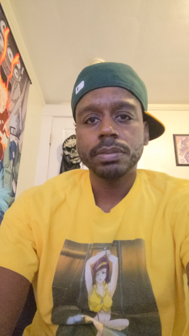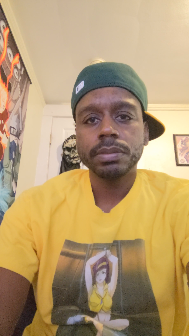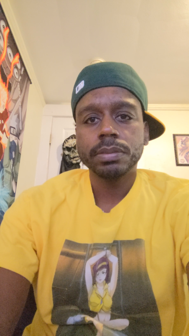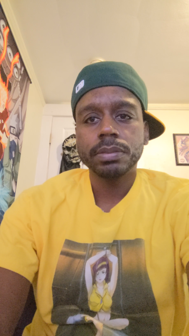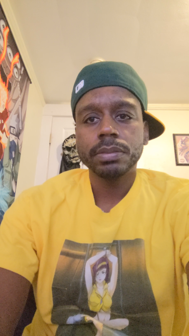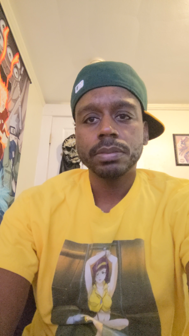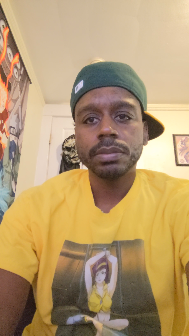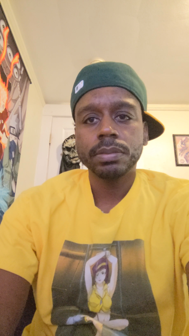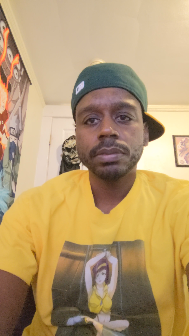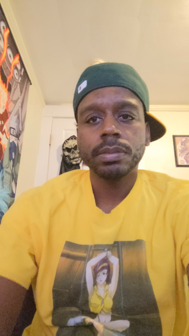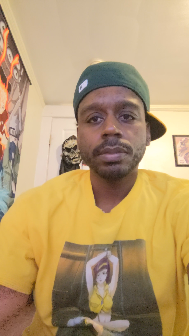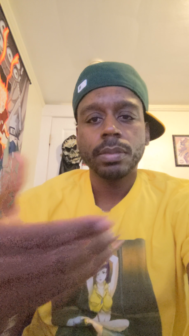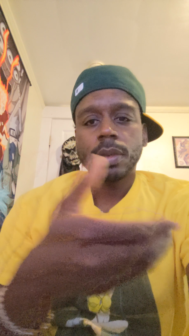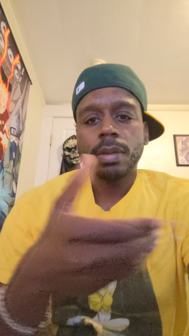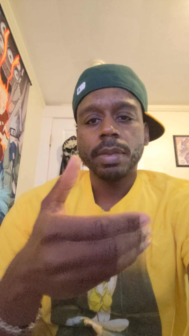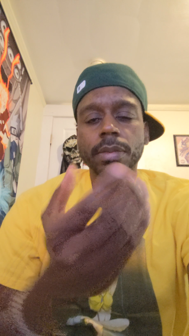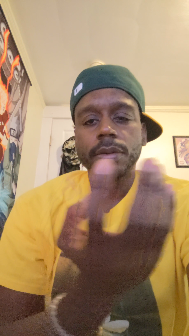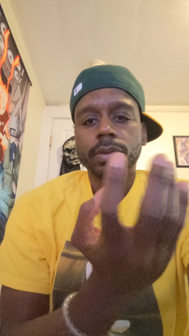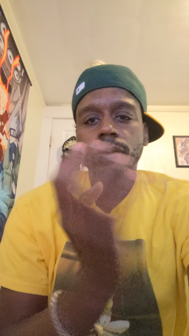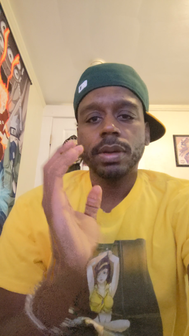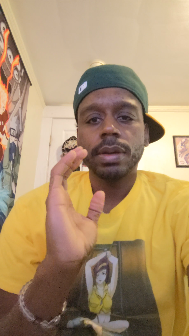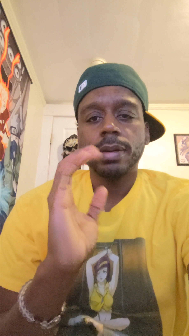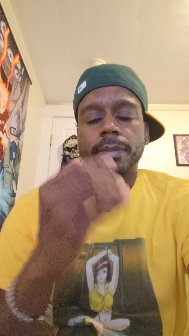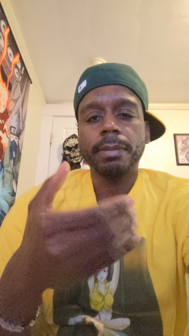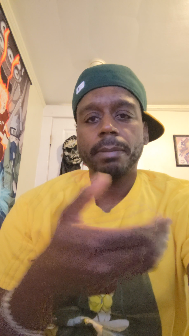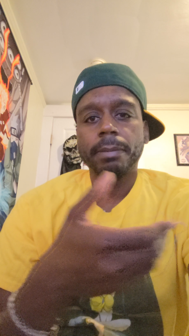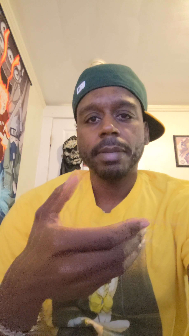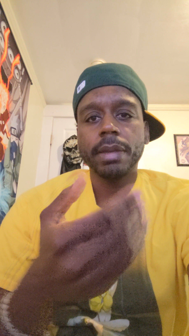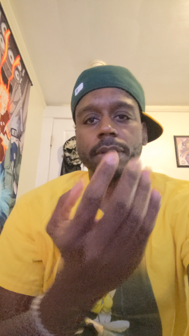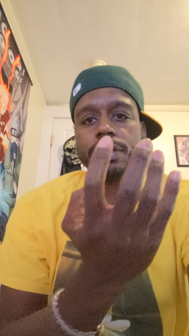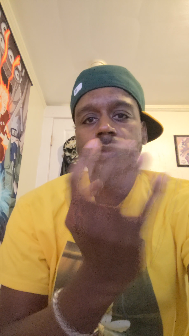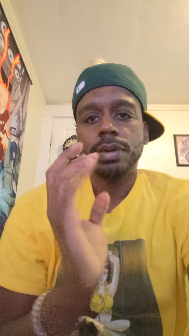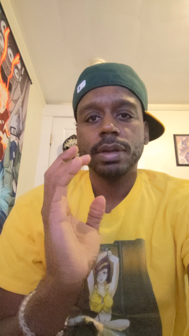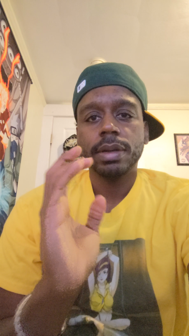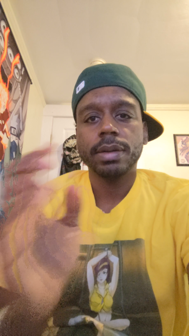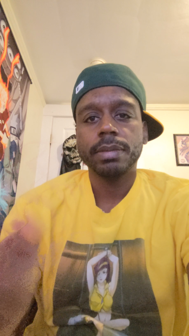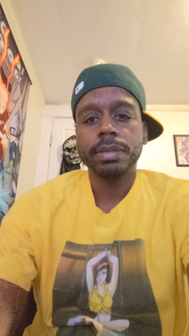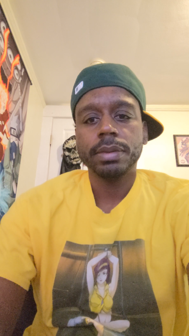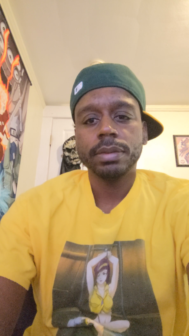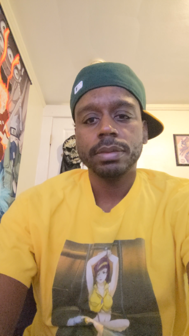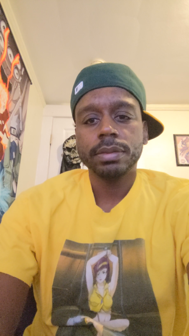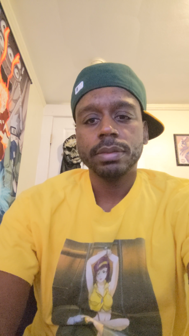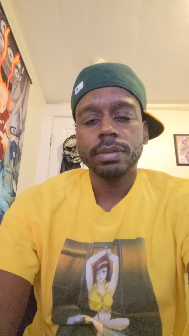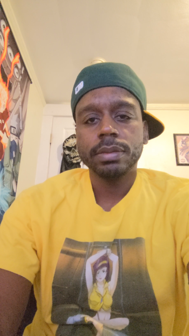crib